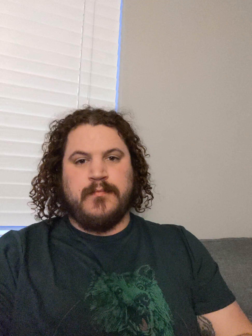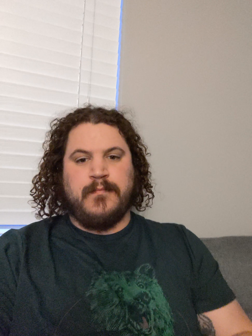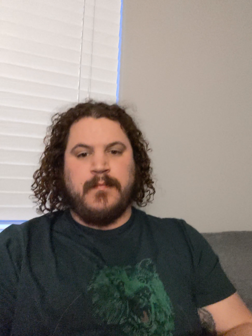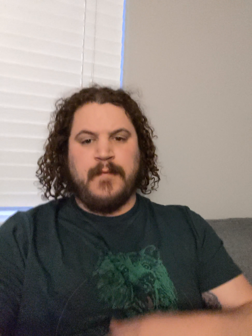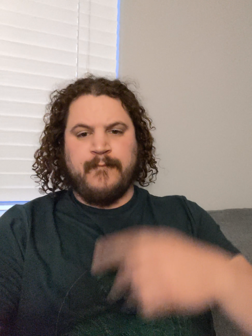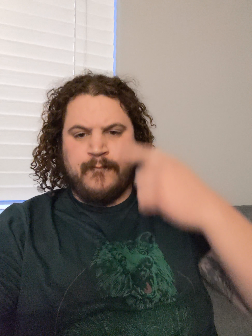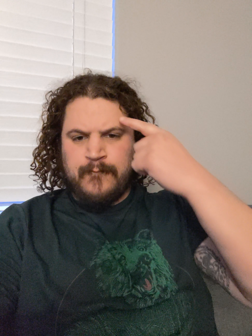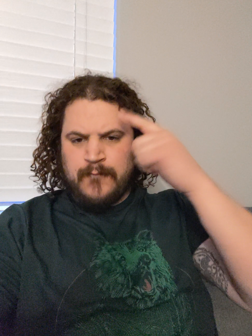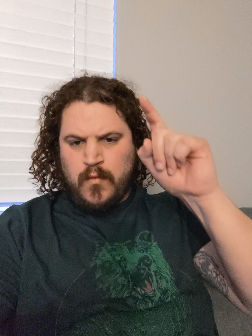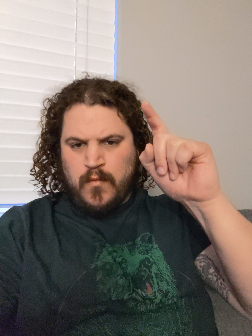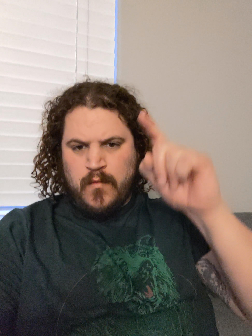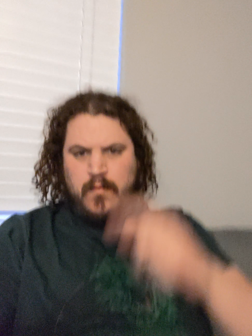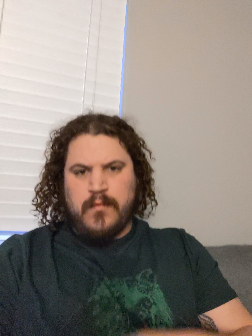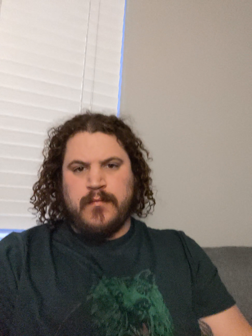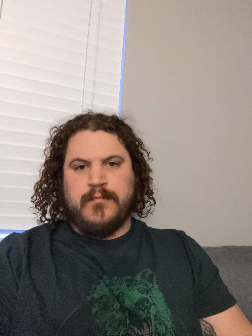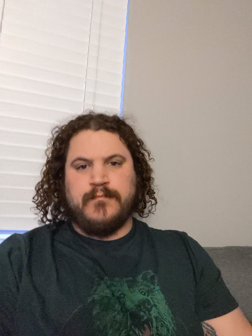for